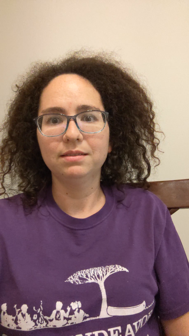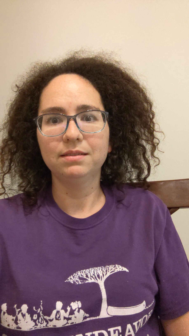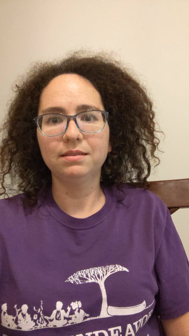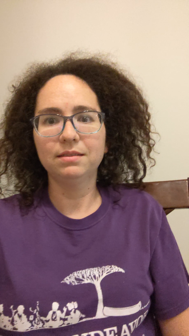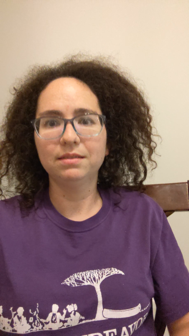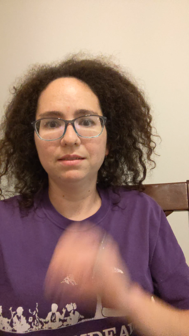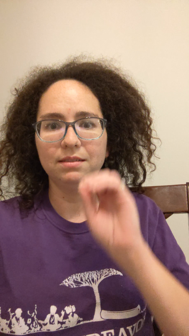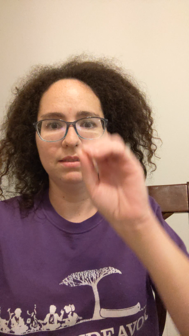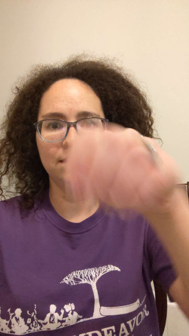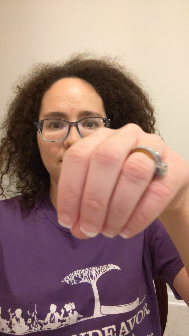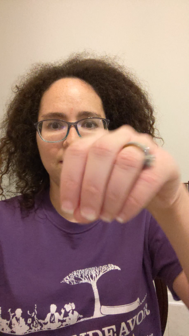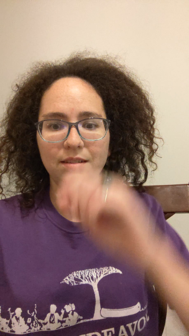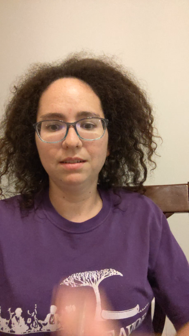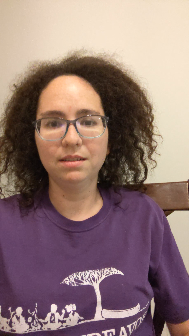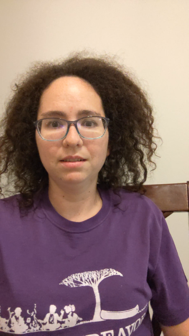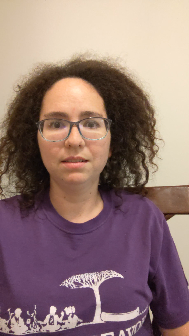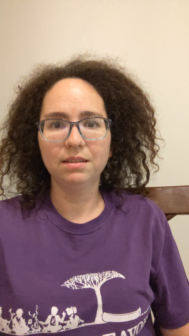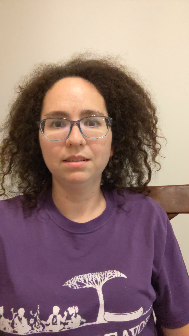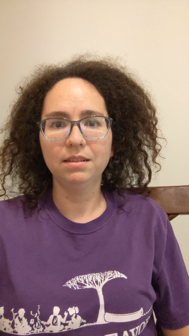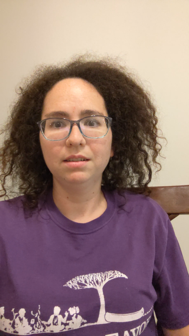put